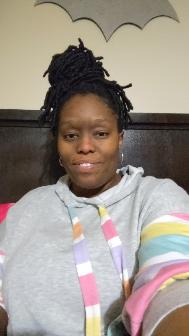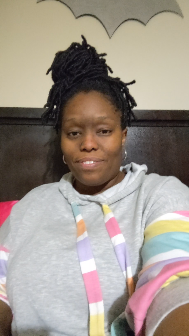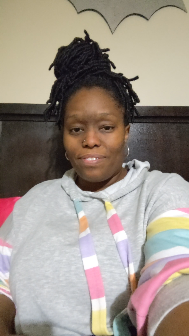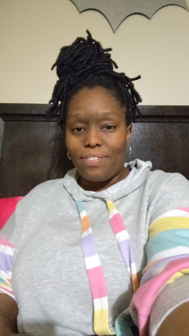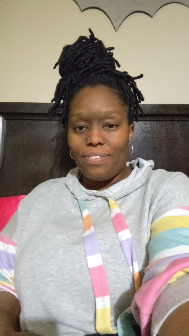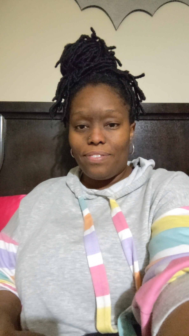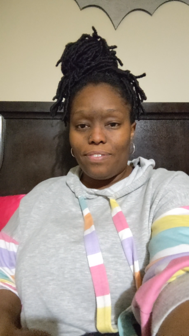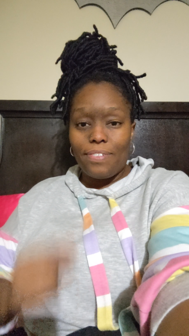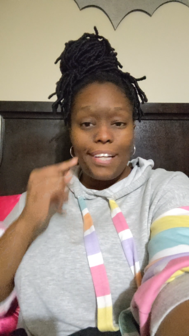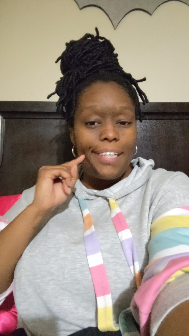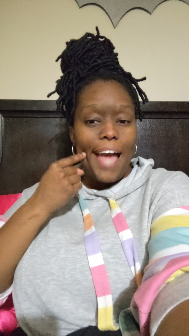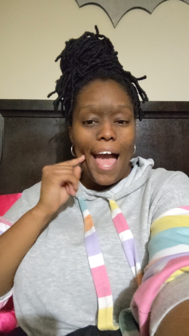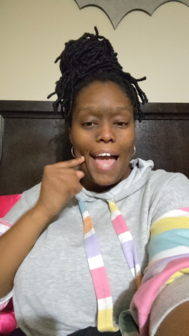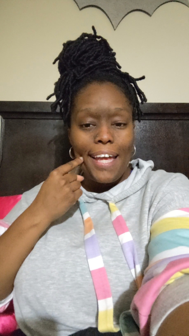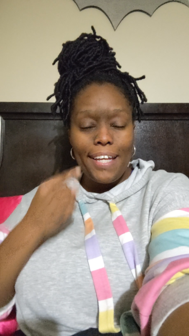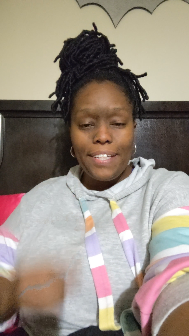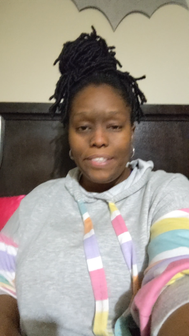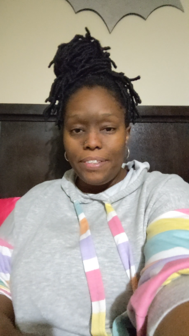candy